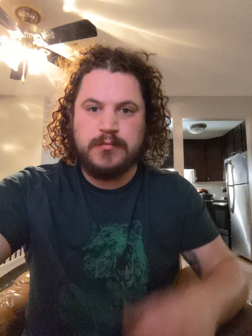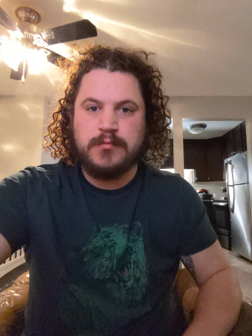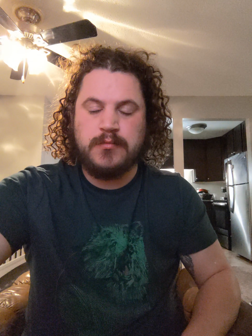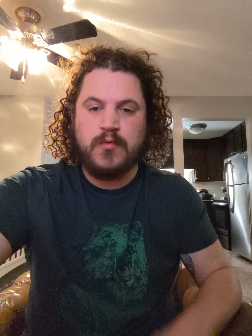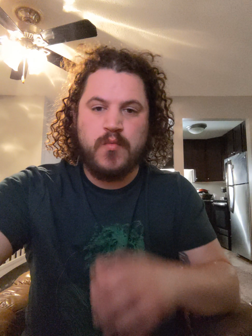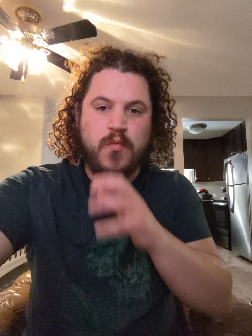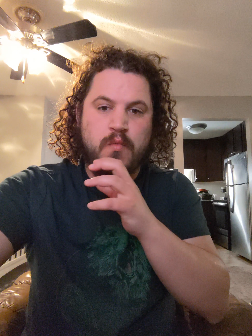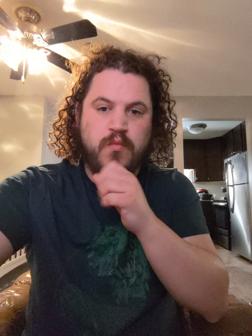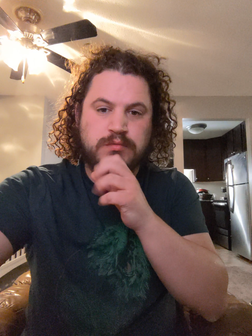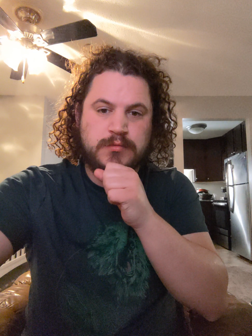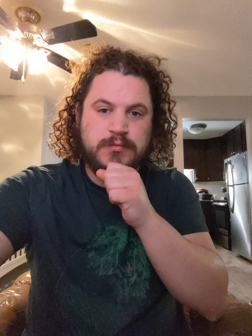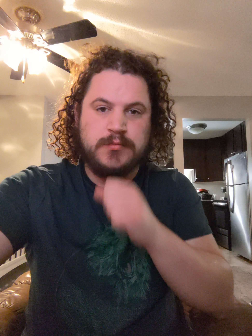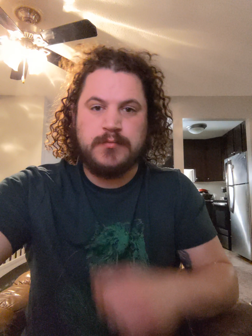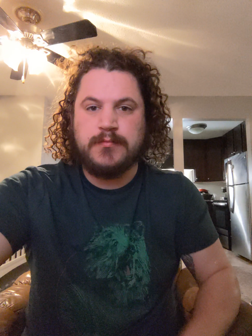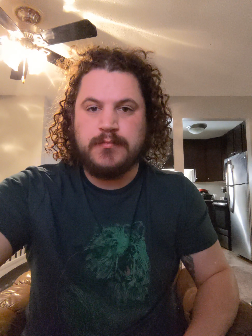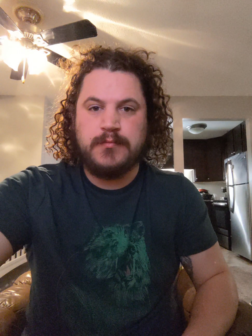orange